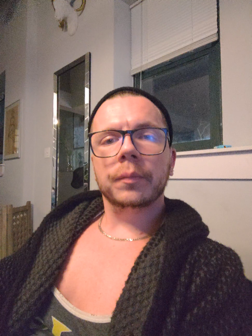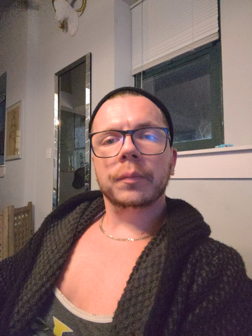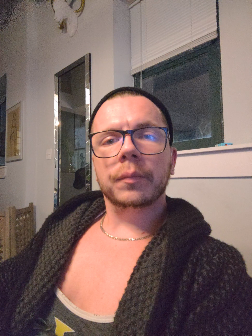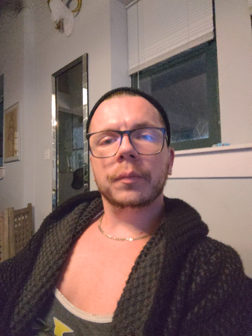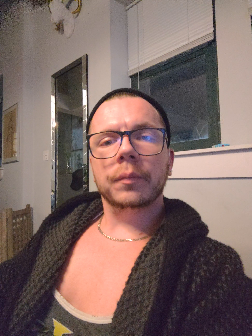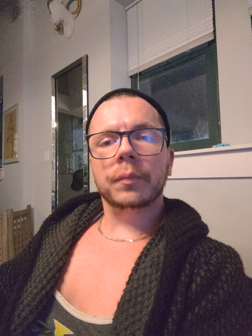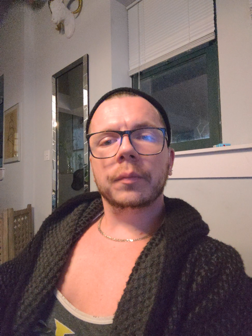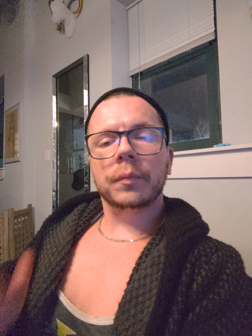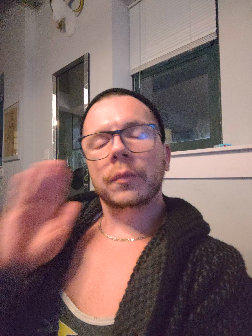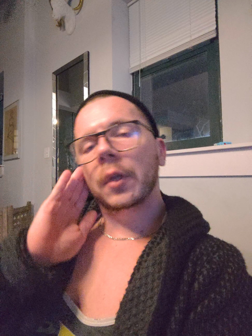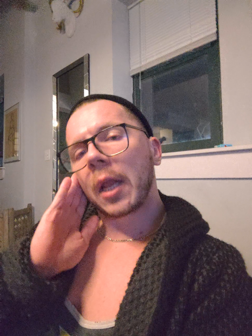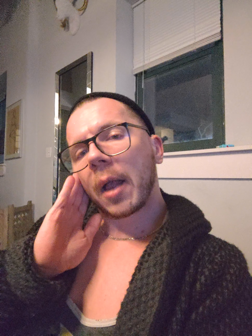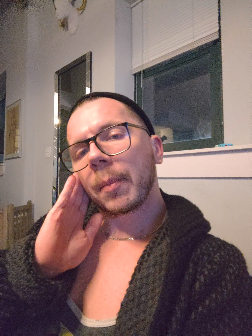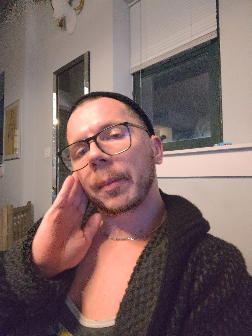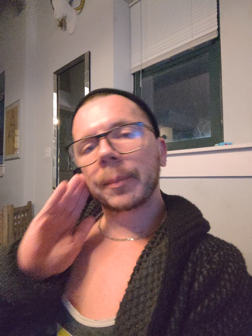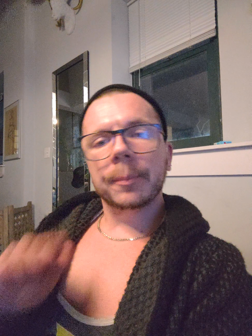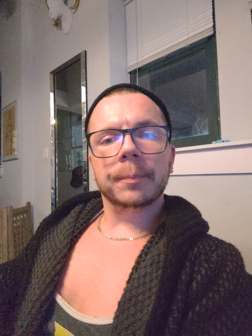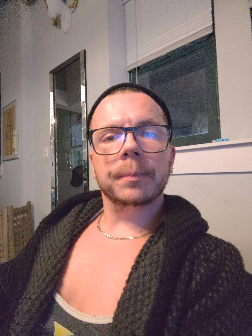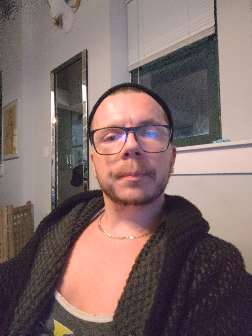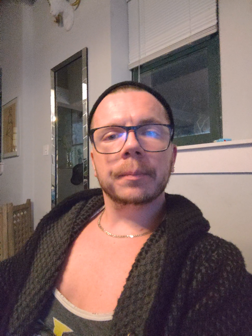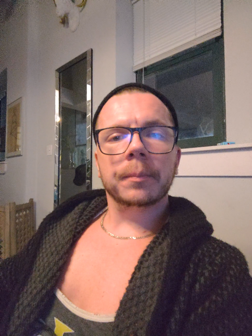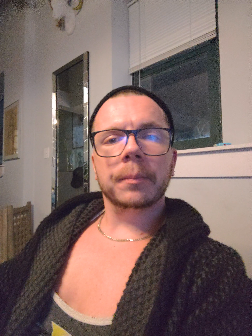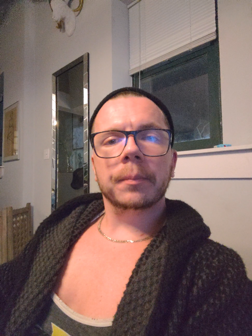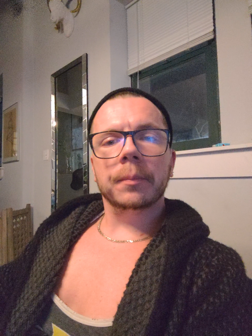nap